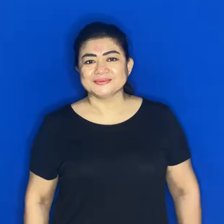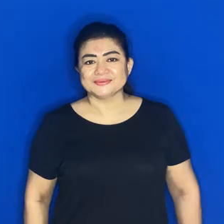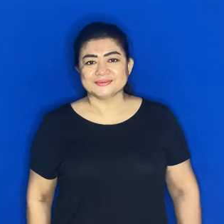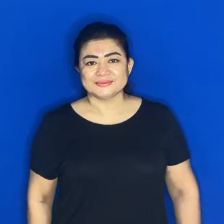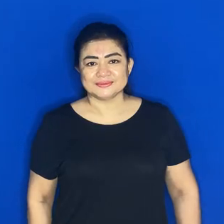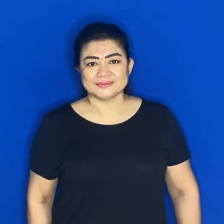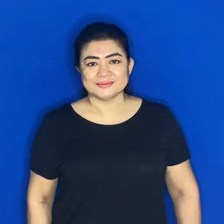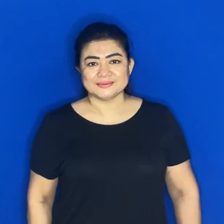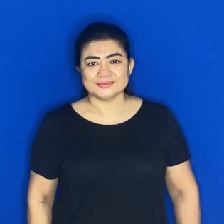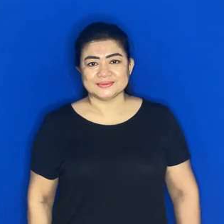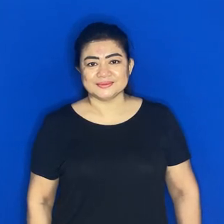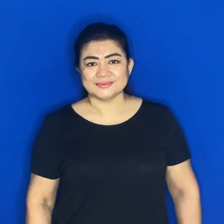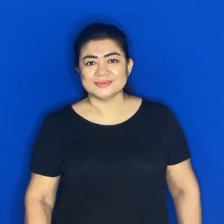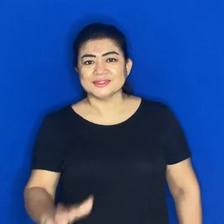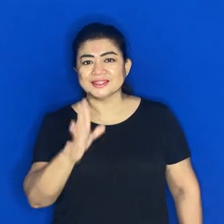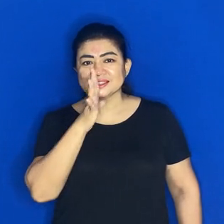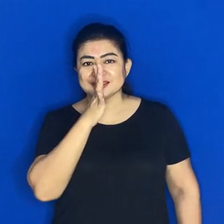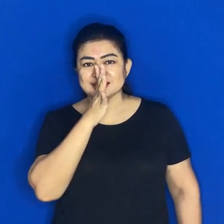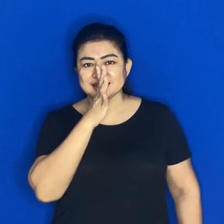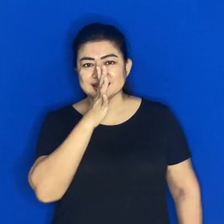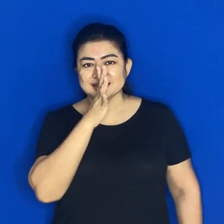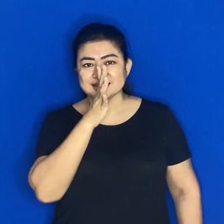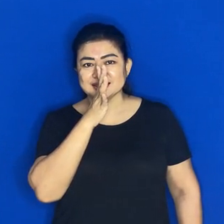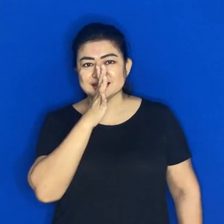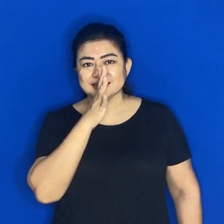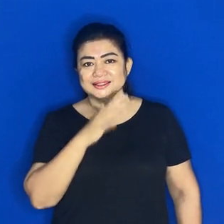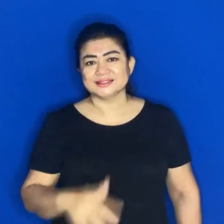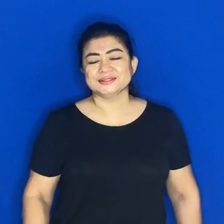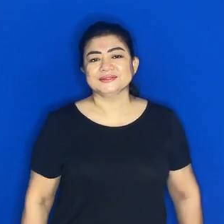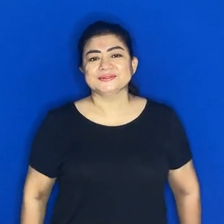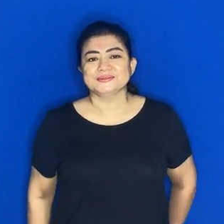mother